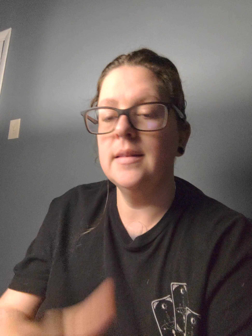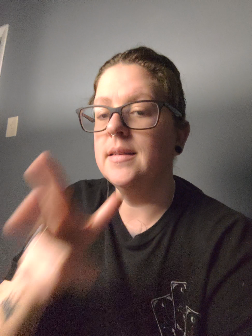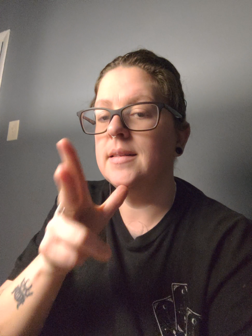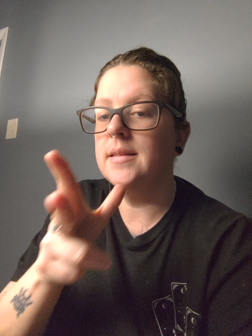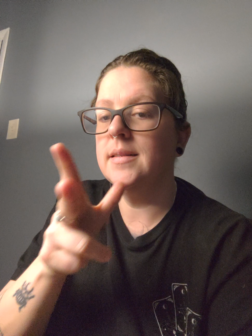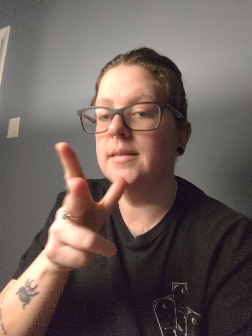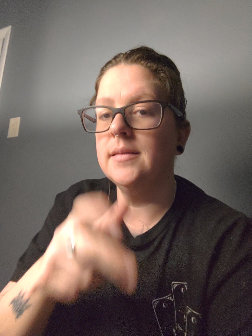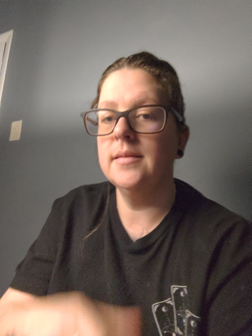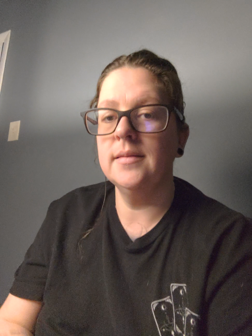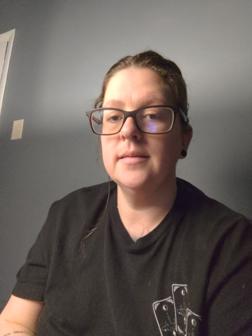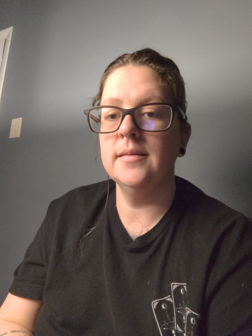hen